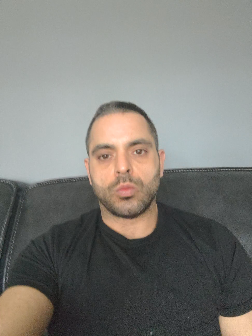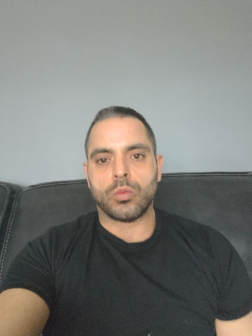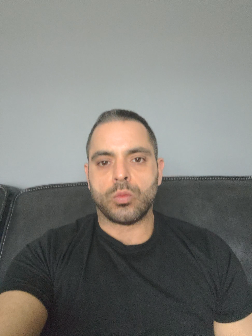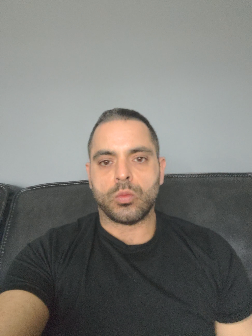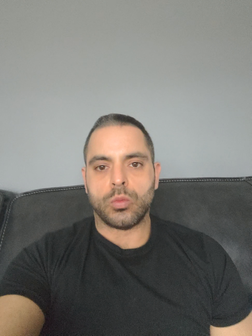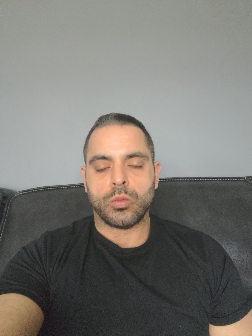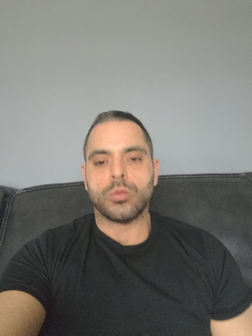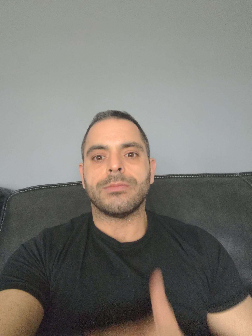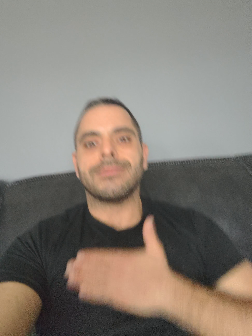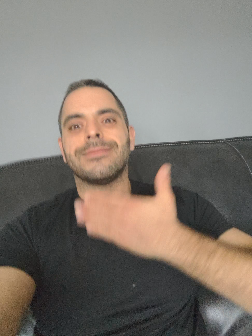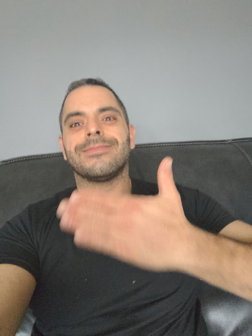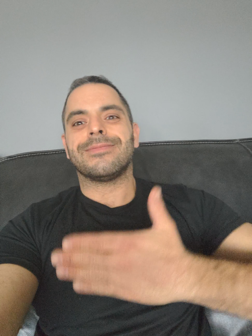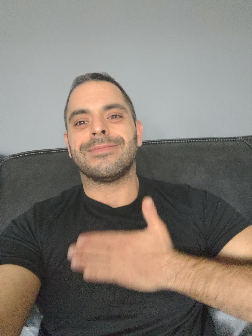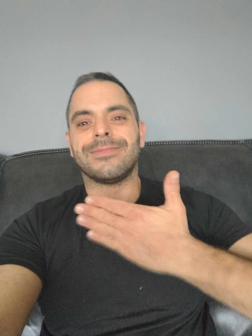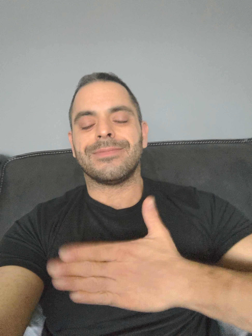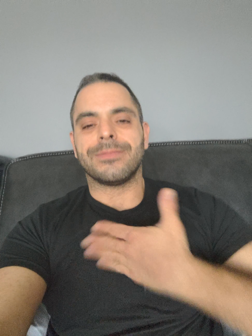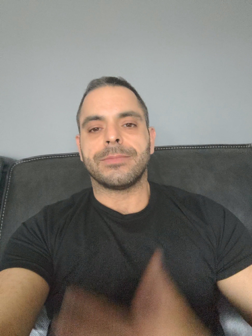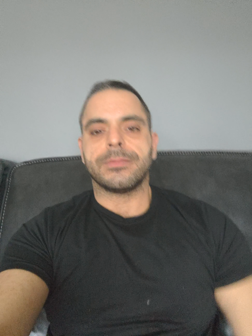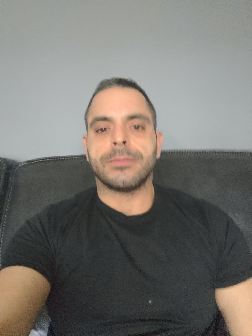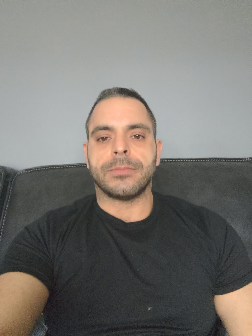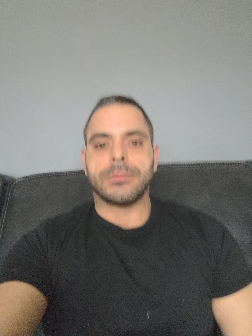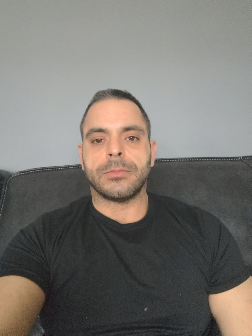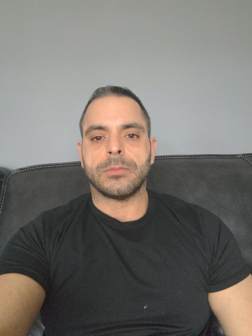happy